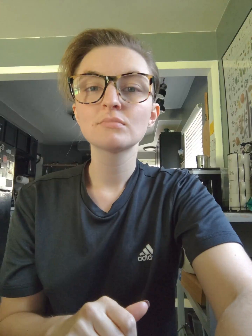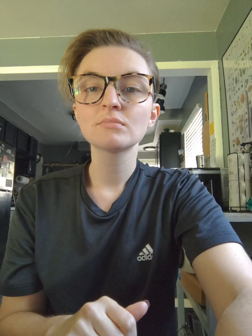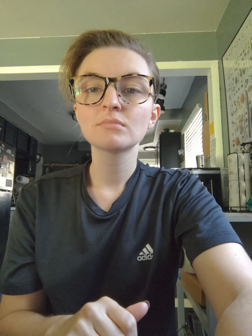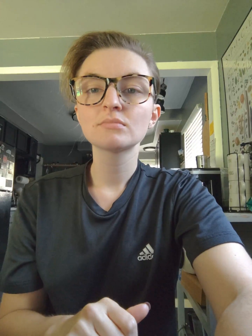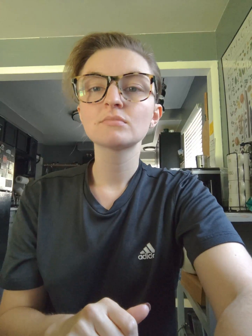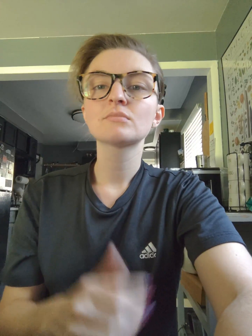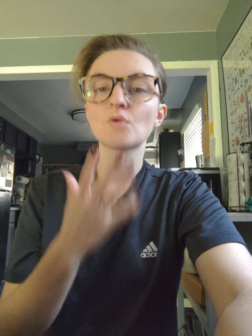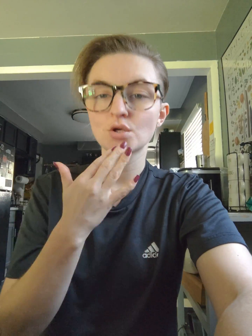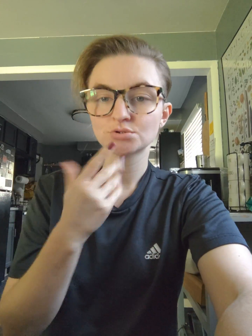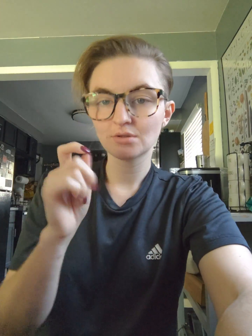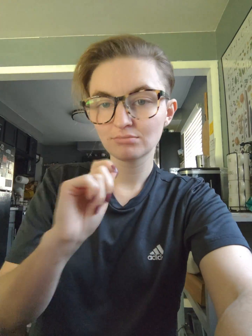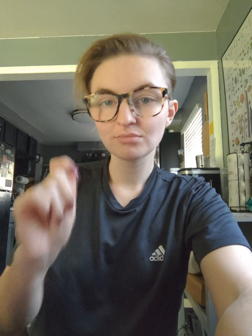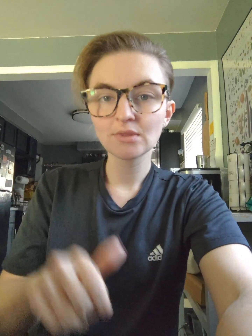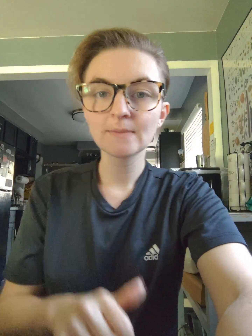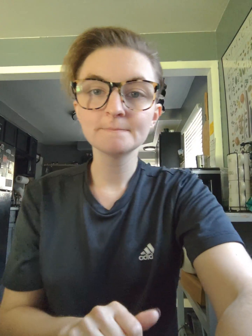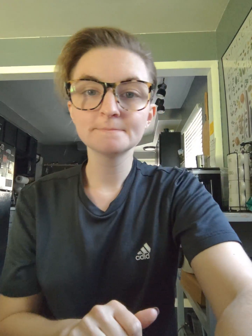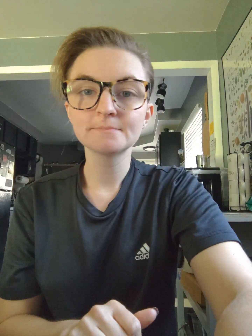crayon